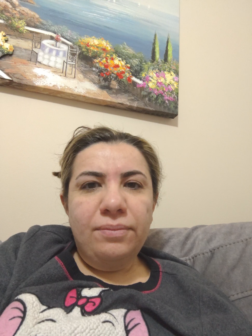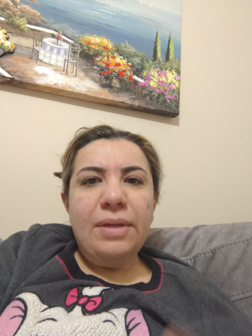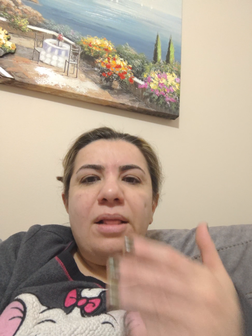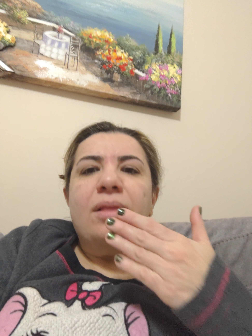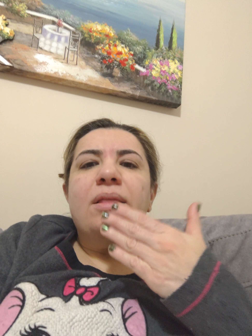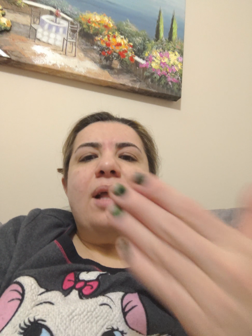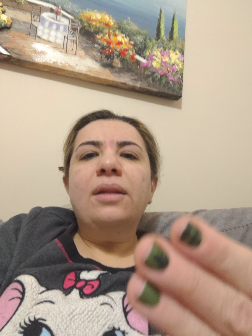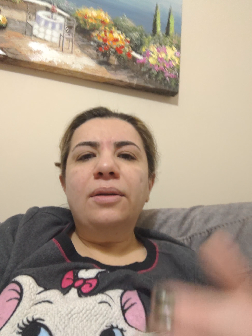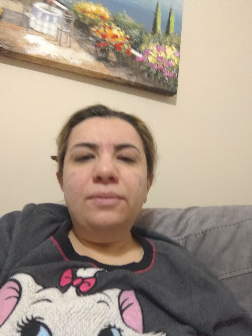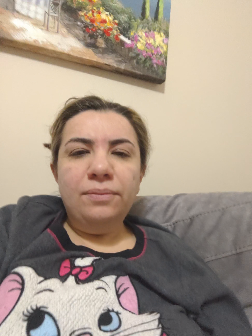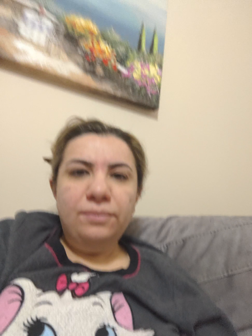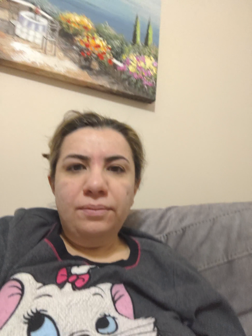thank you